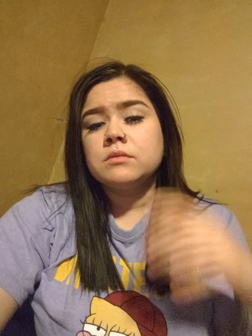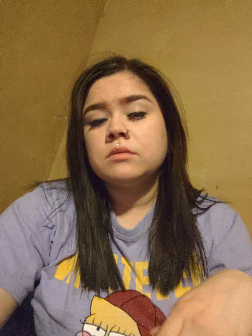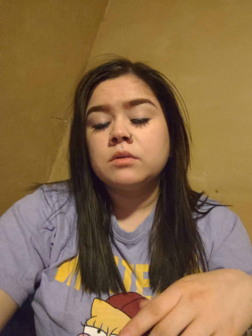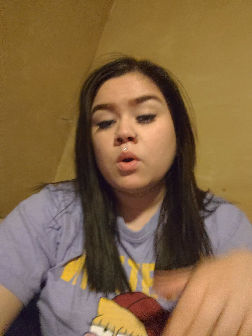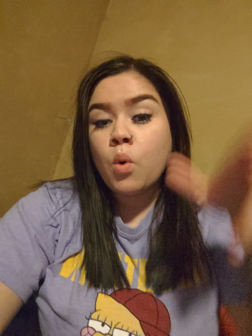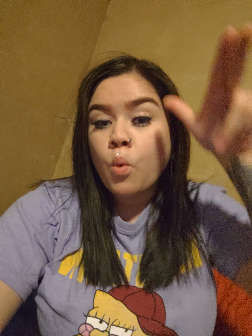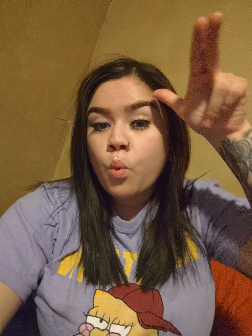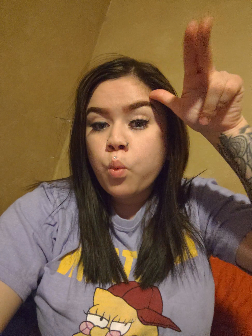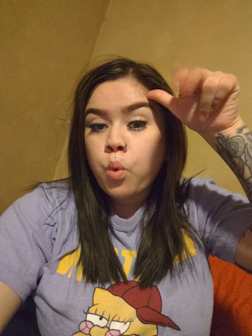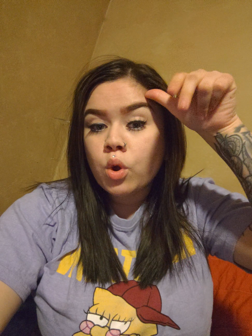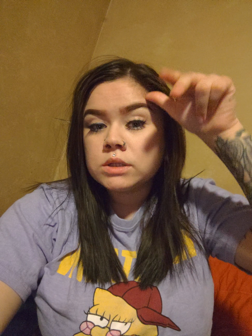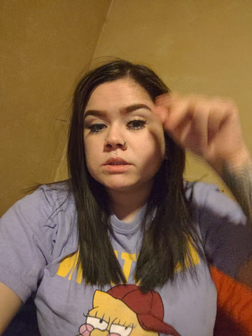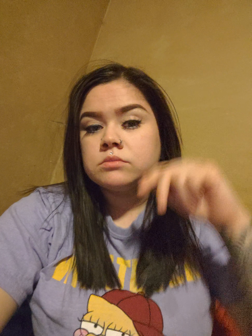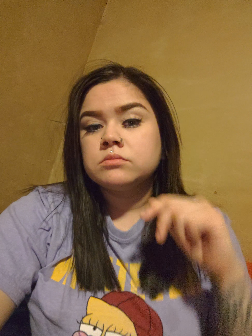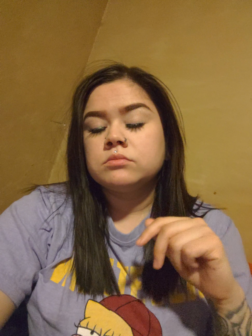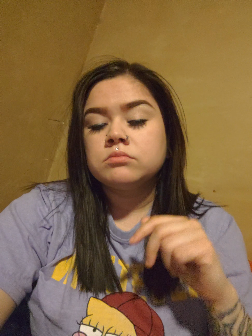horse